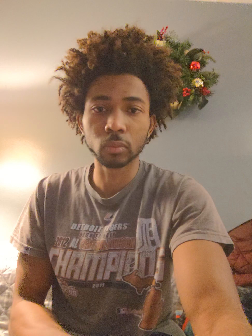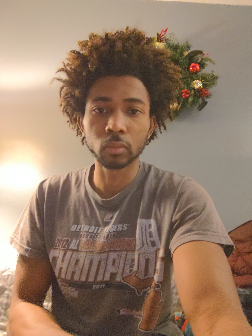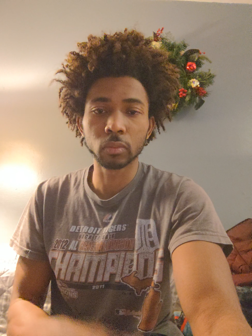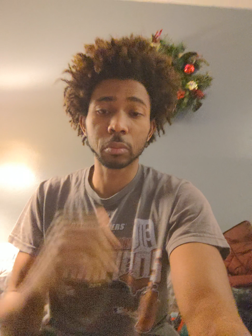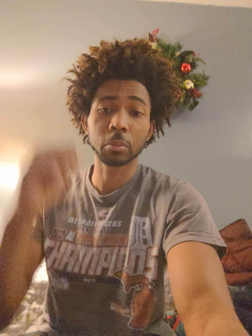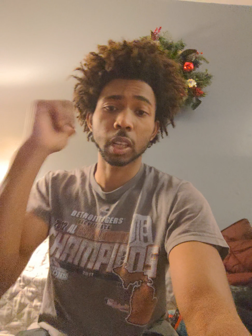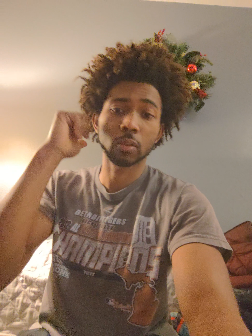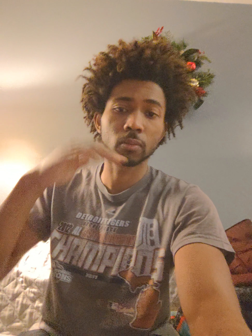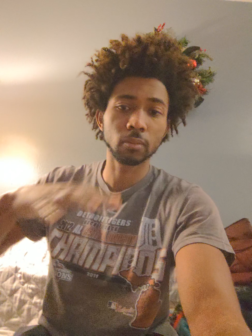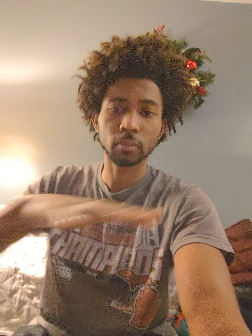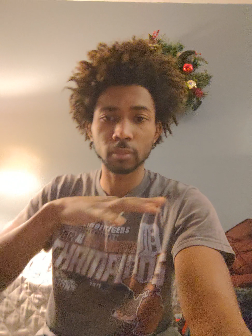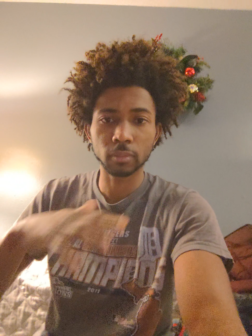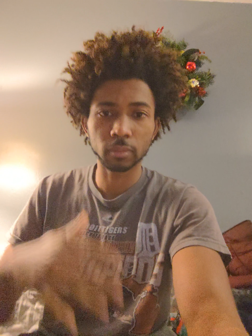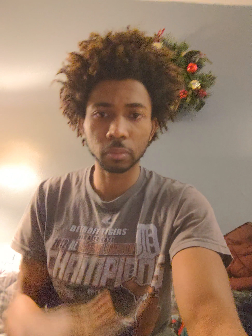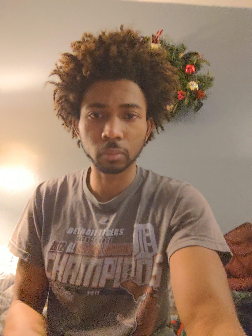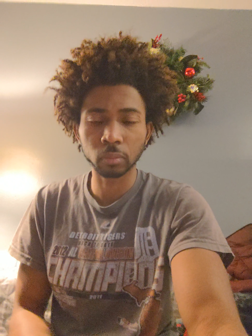backyard